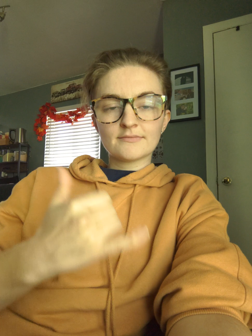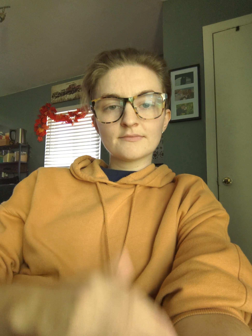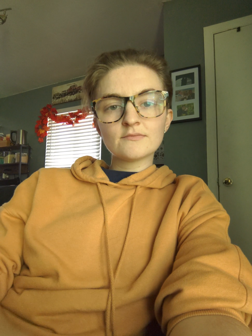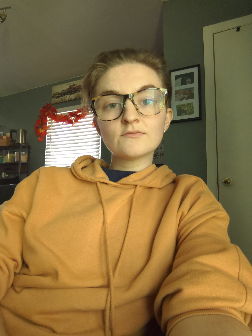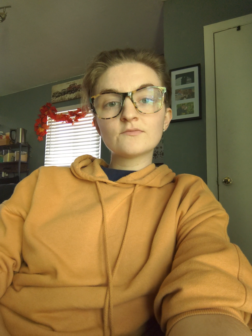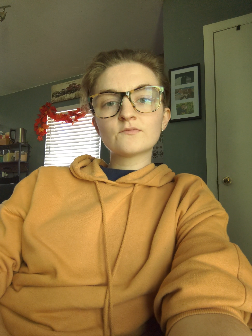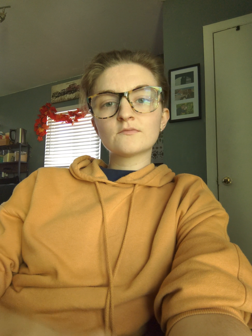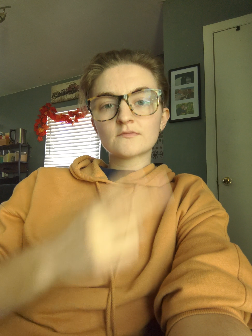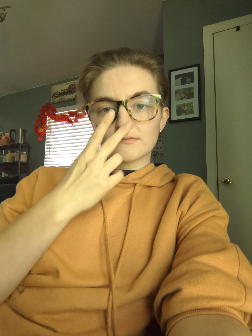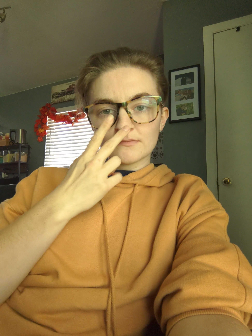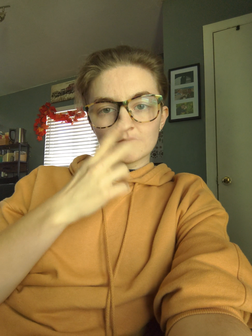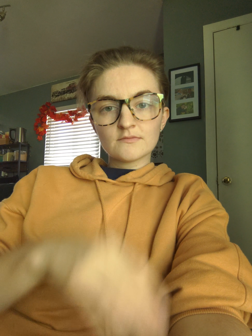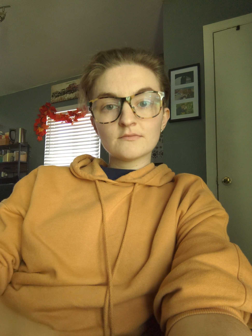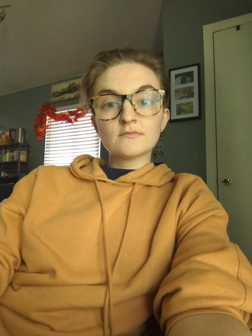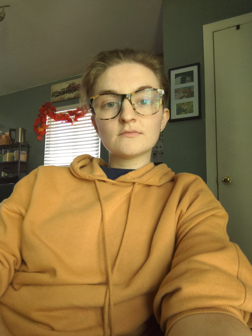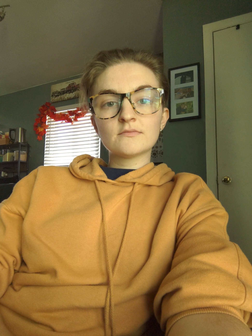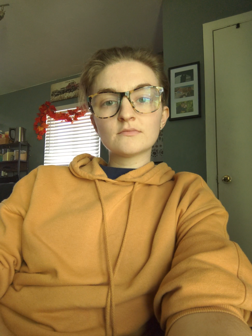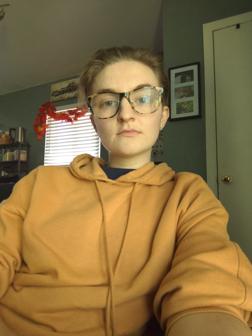penis